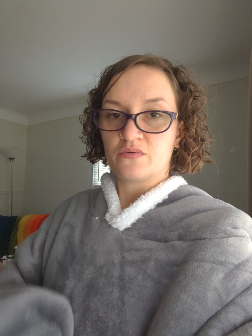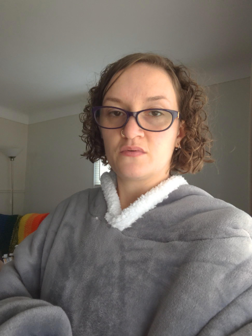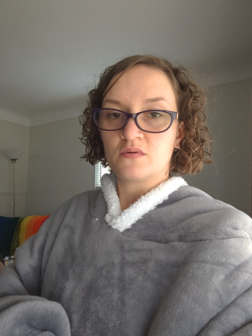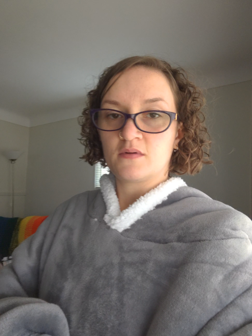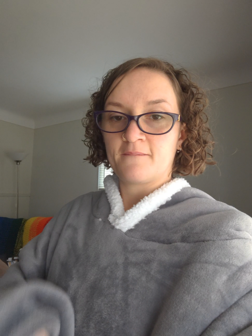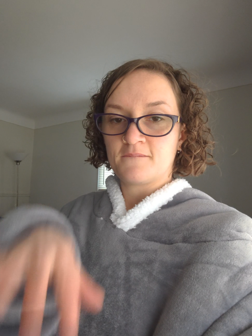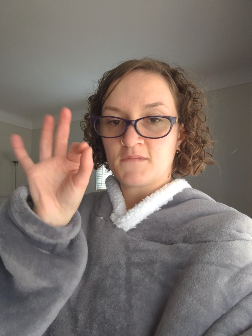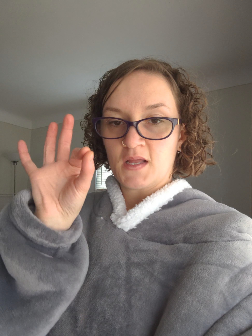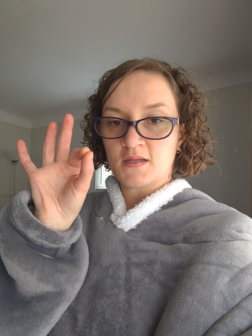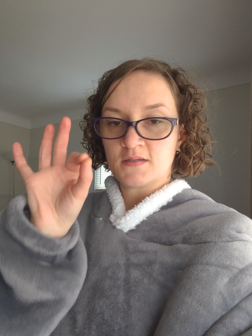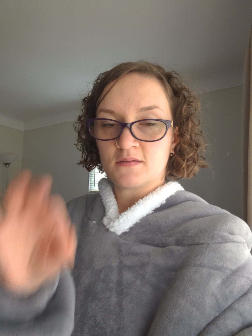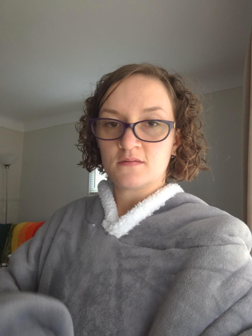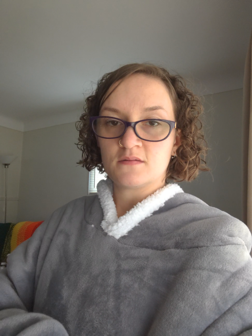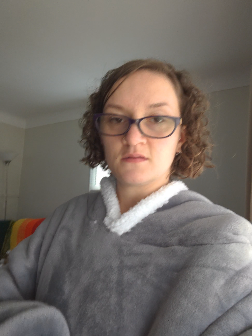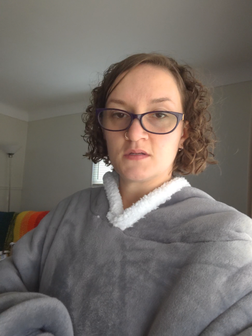find